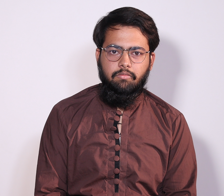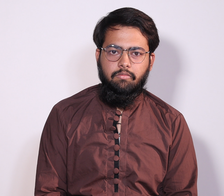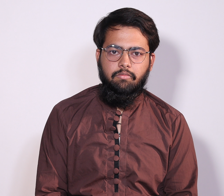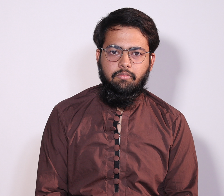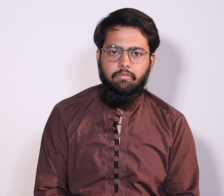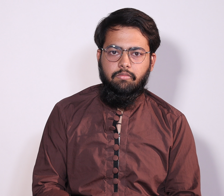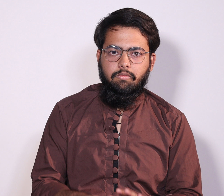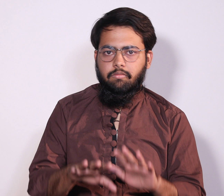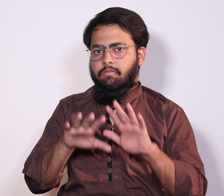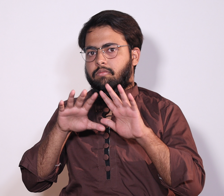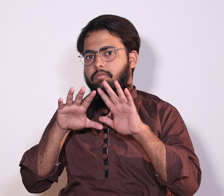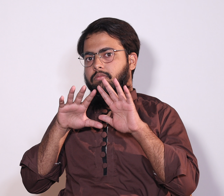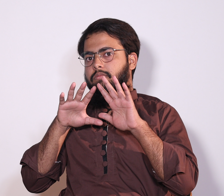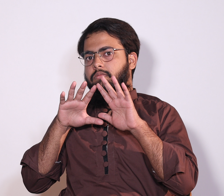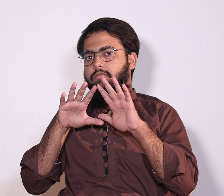scared